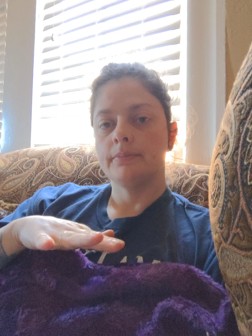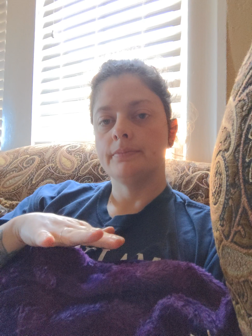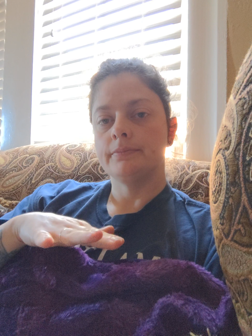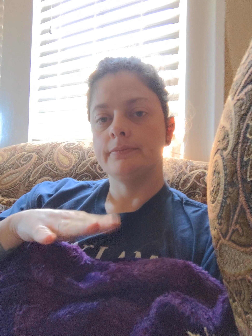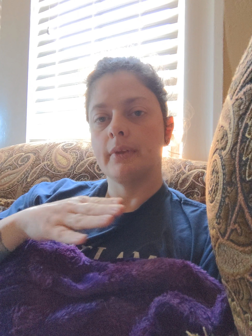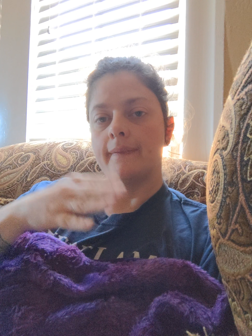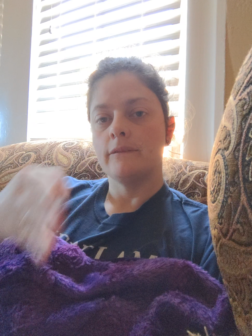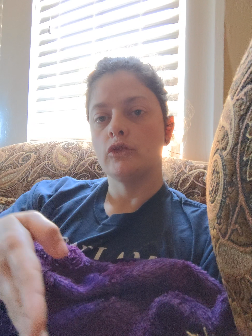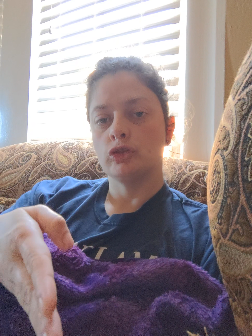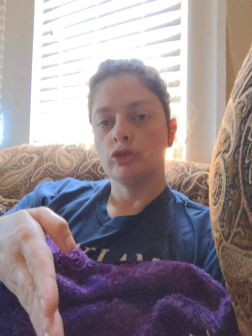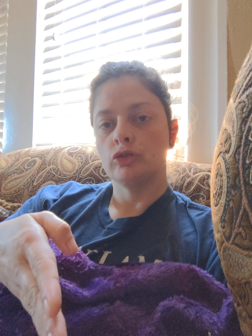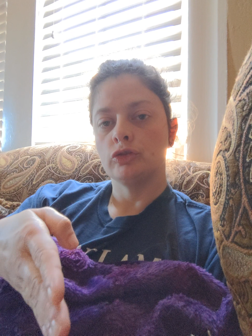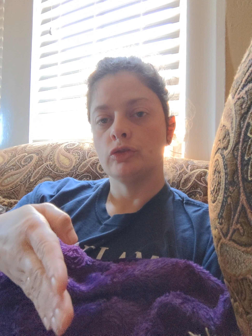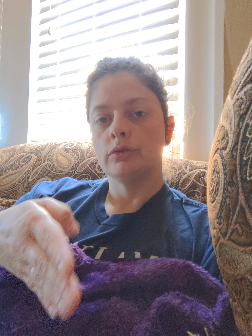after